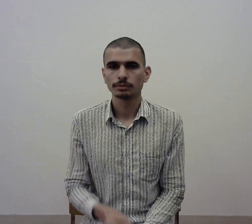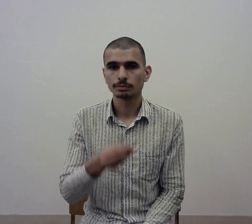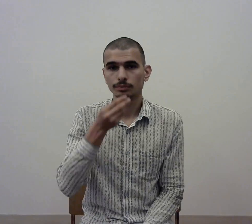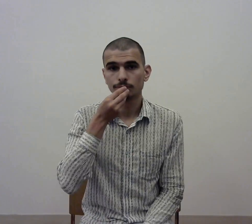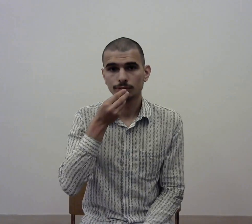yemək